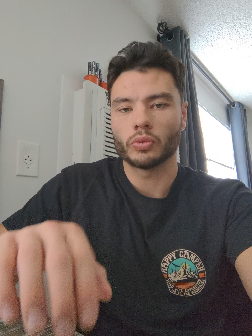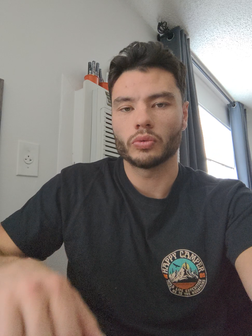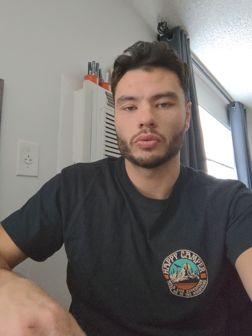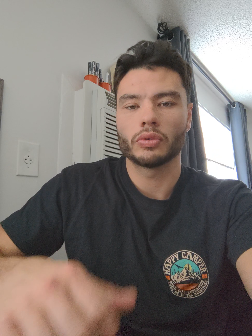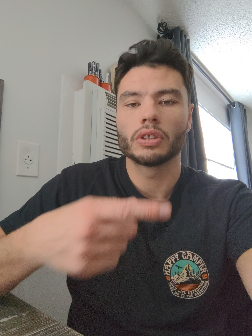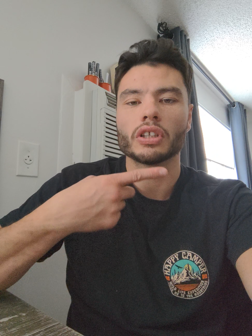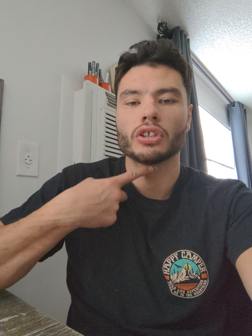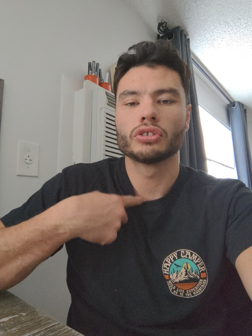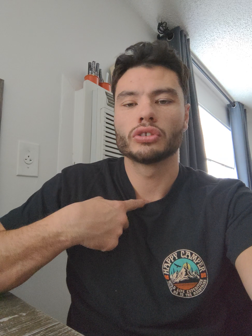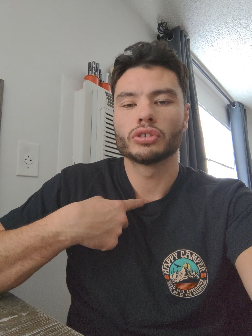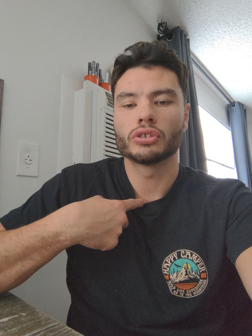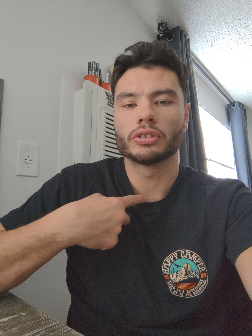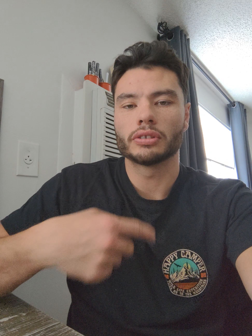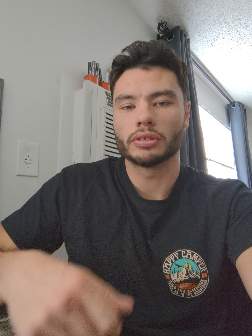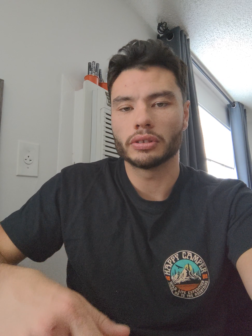thirsty